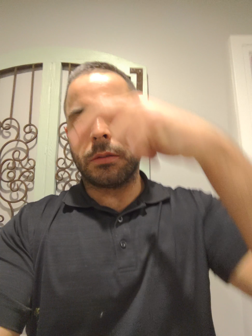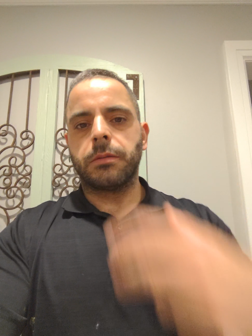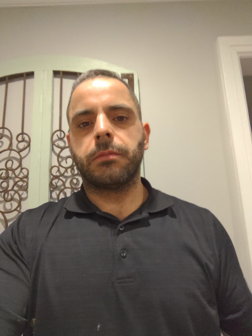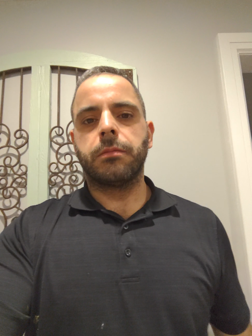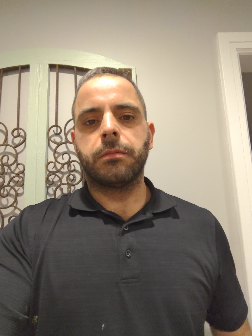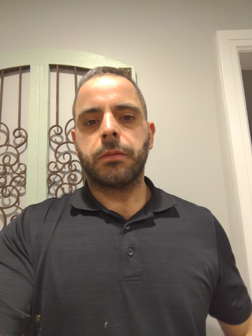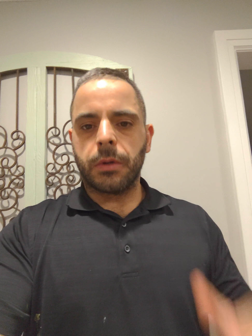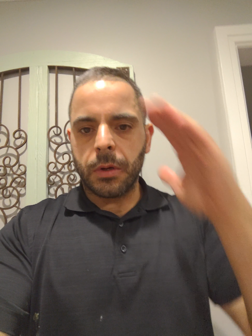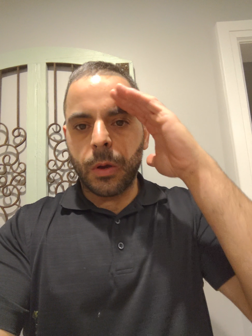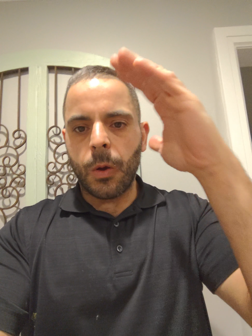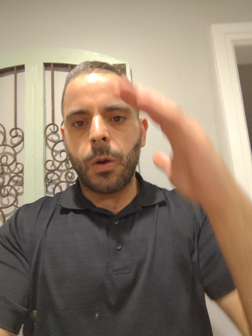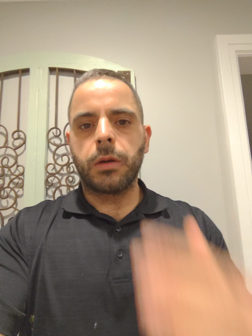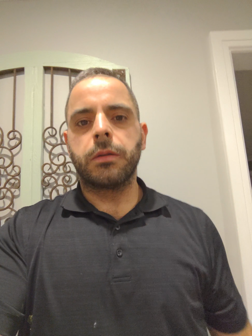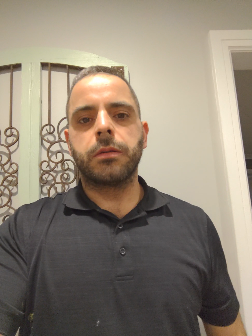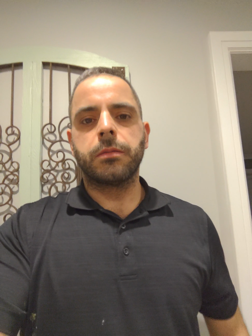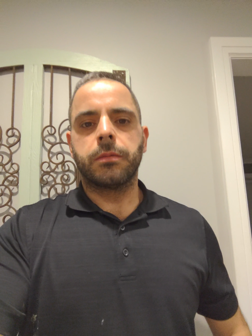hello